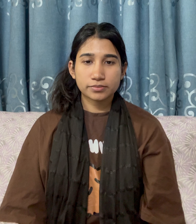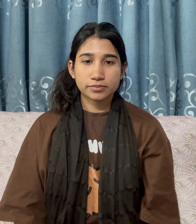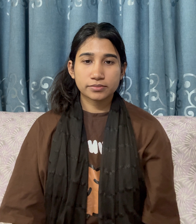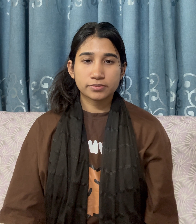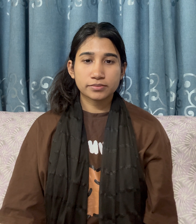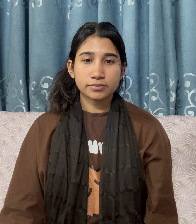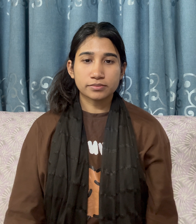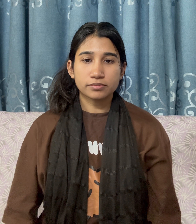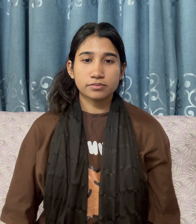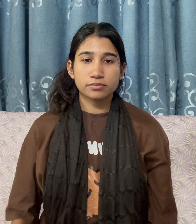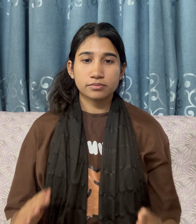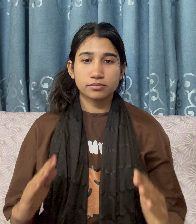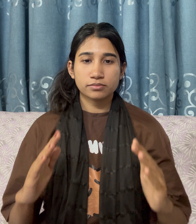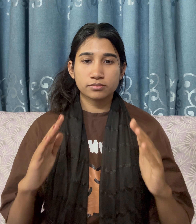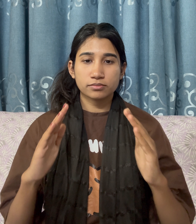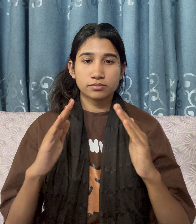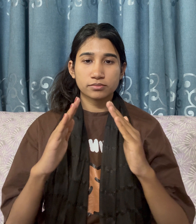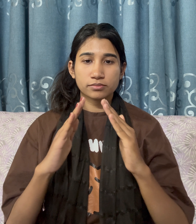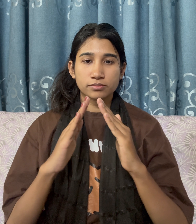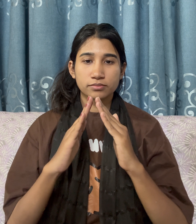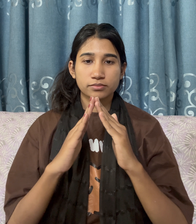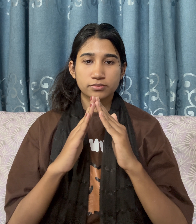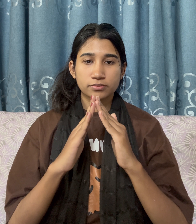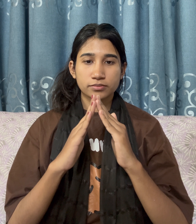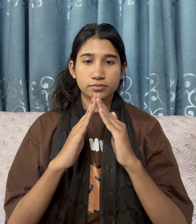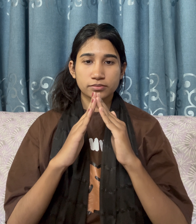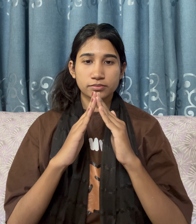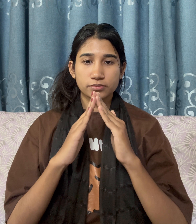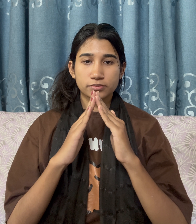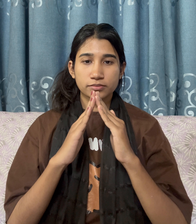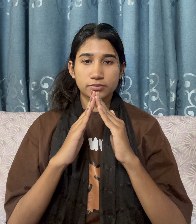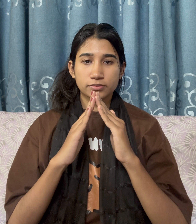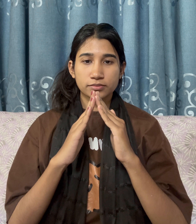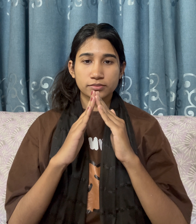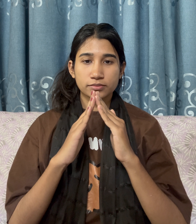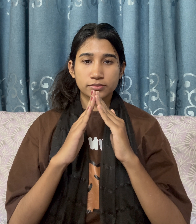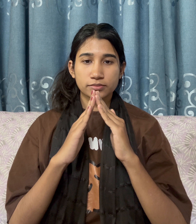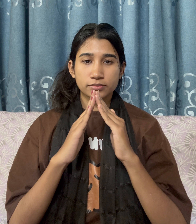বাড়ি